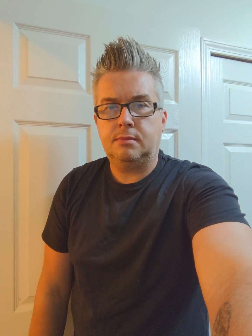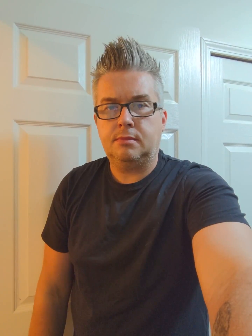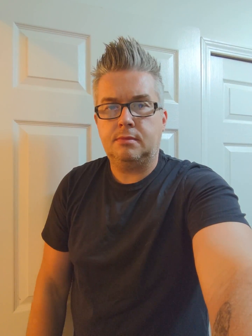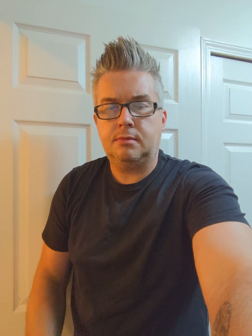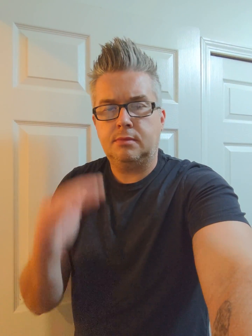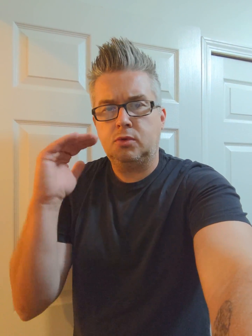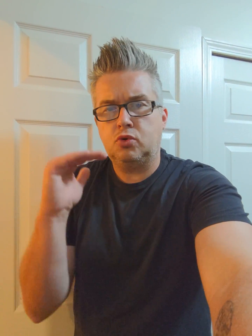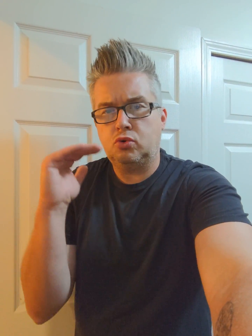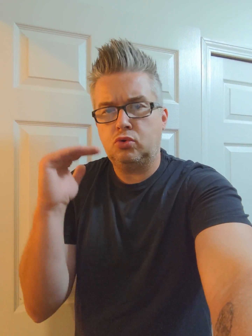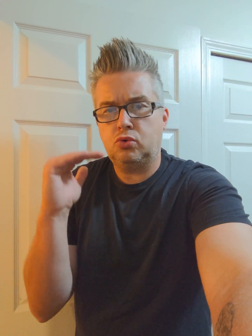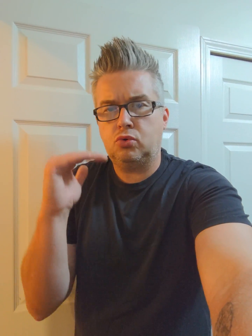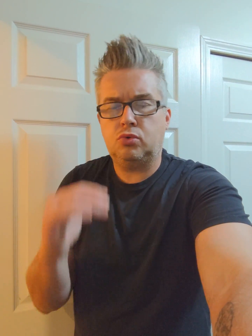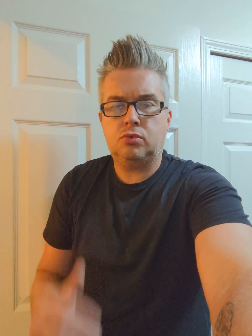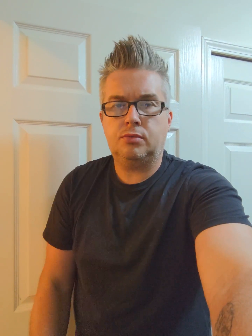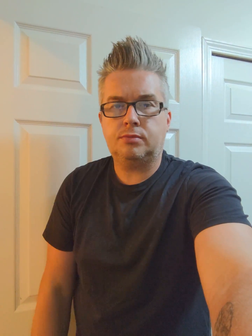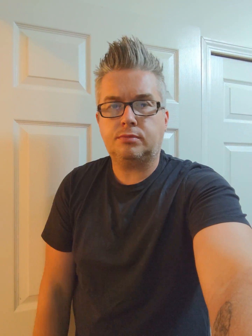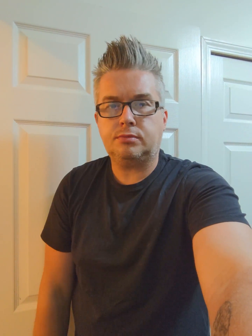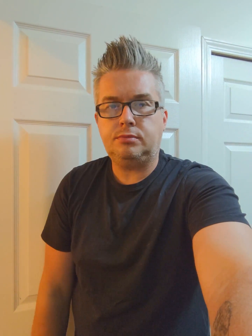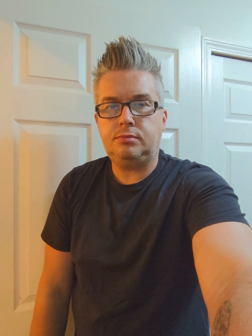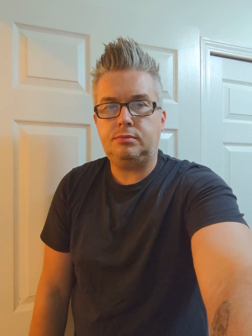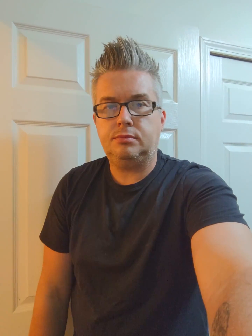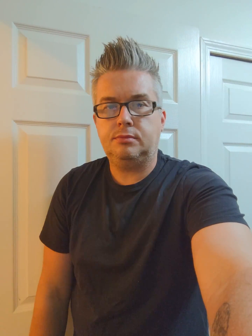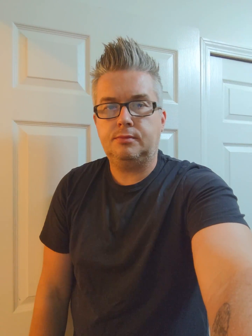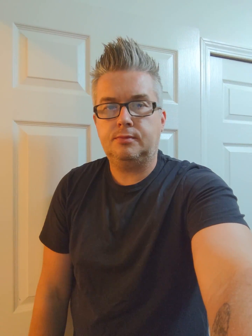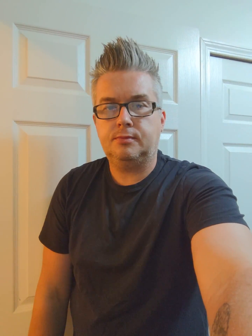short